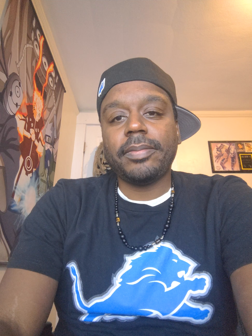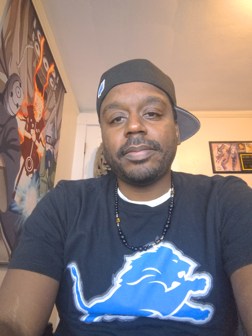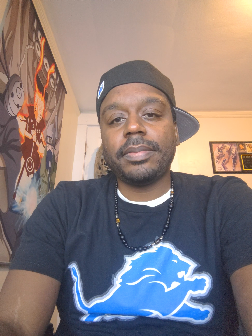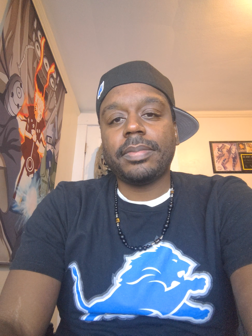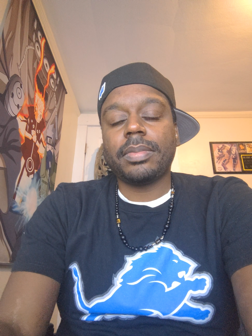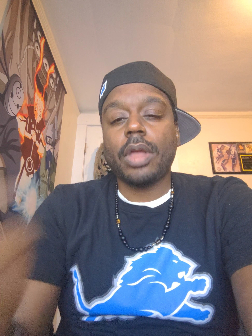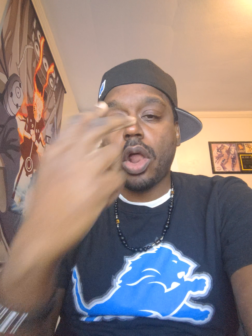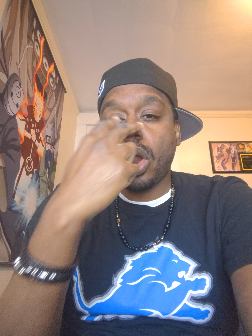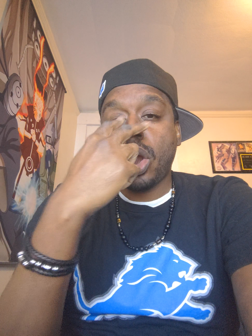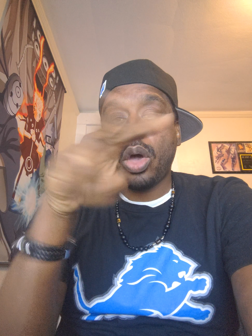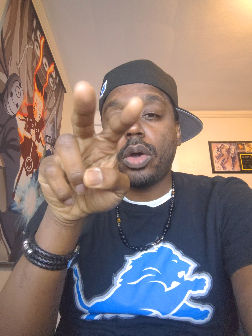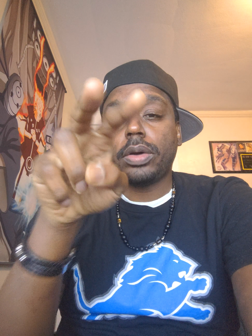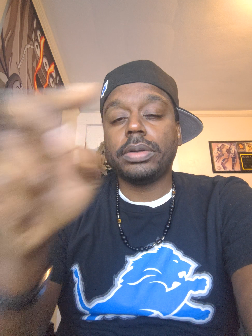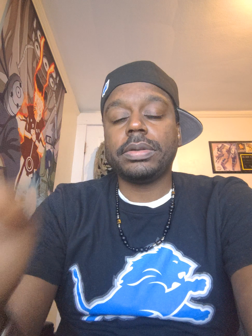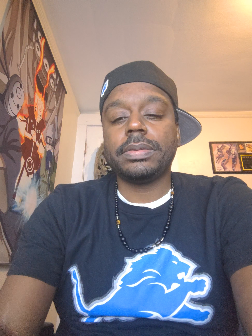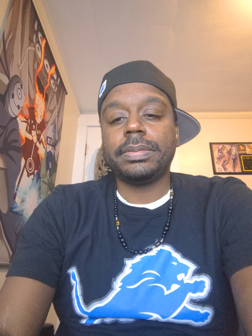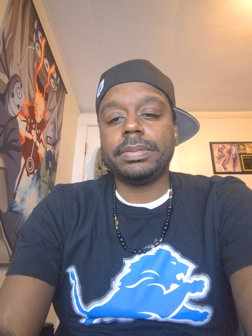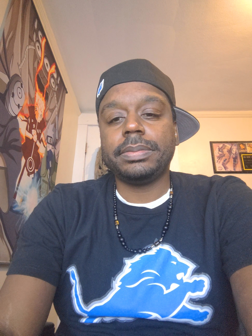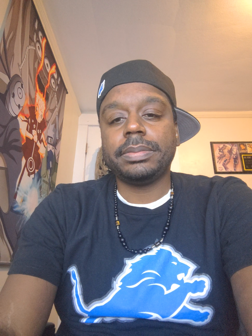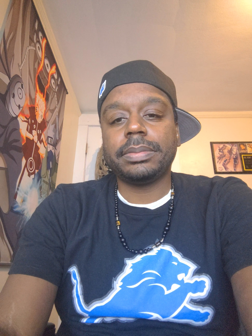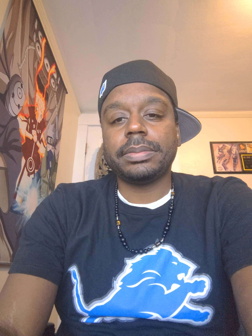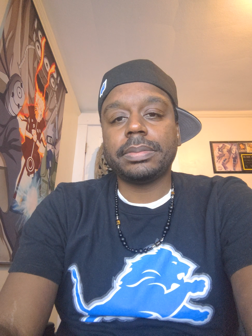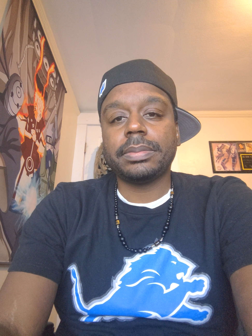look